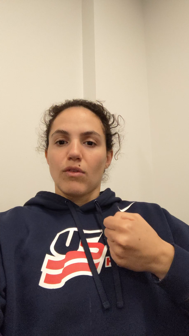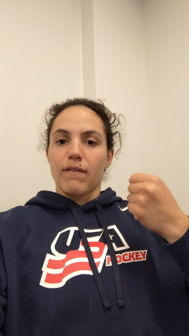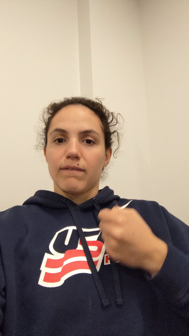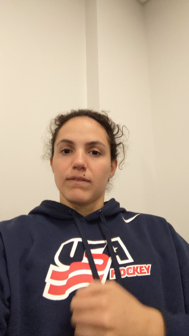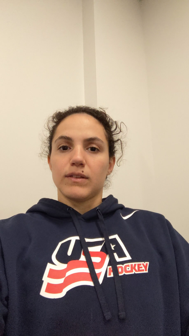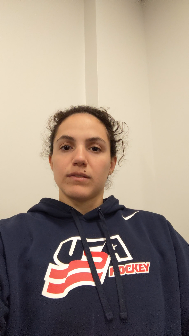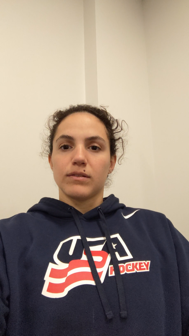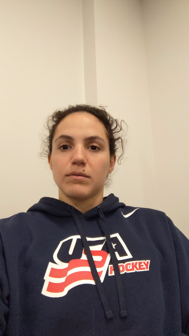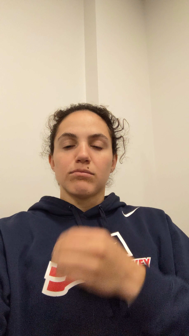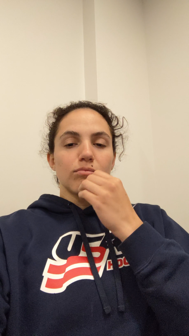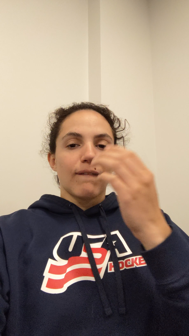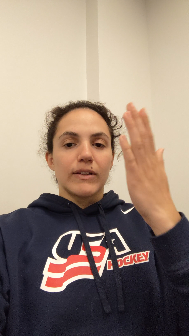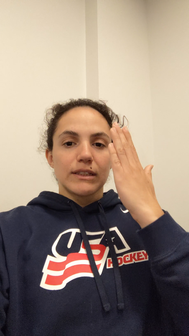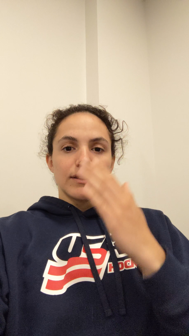breakfast